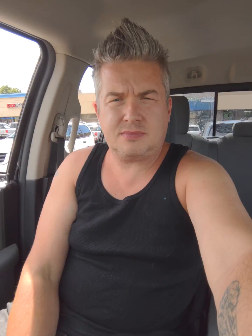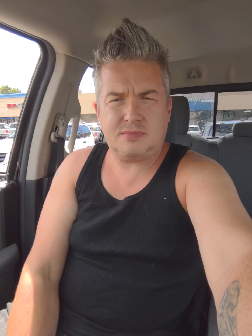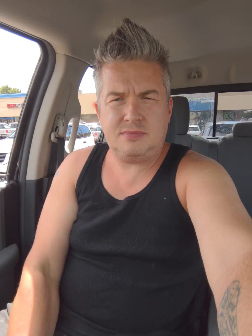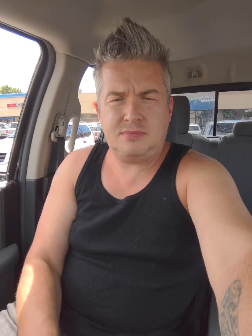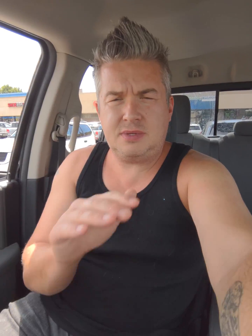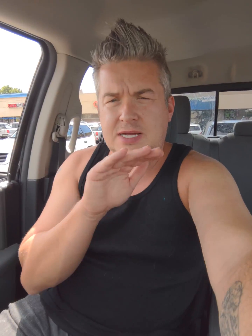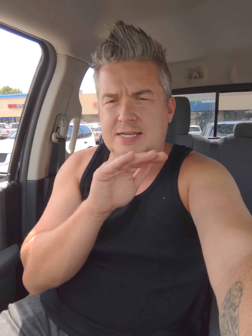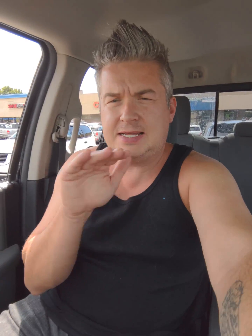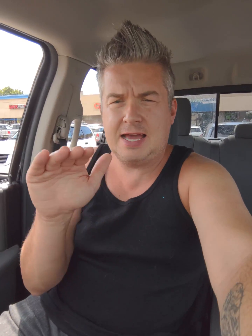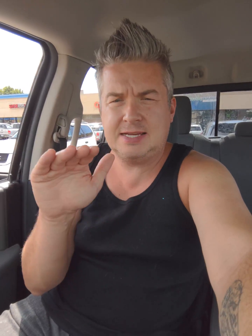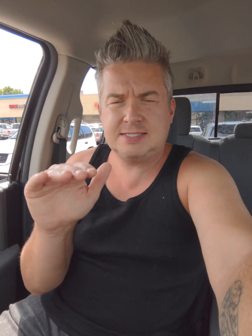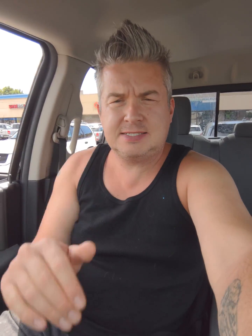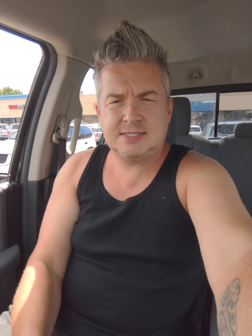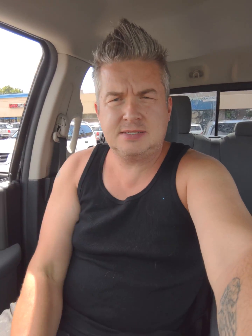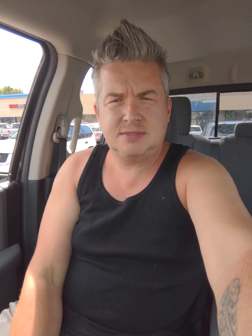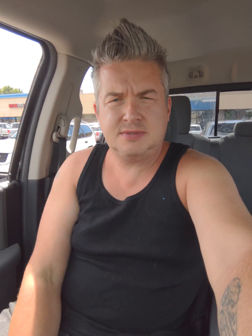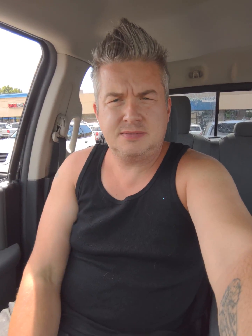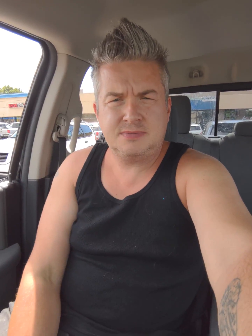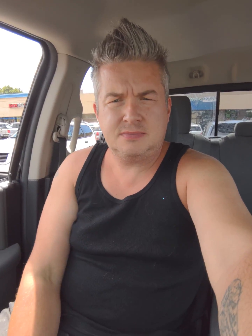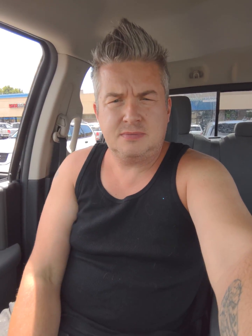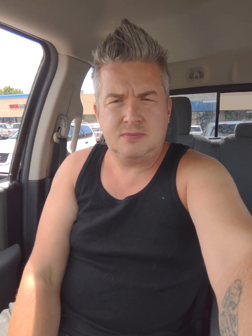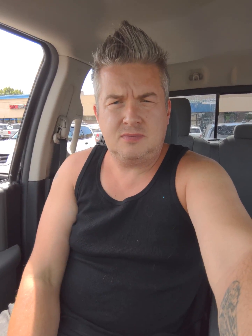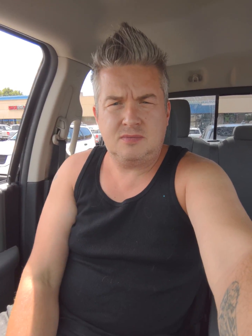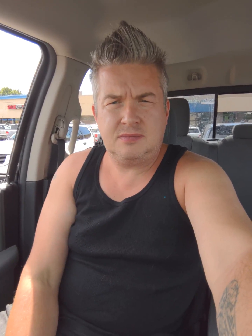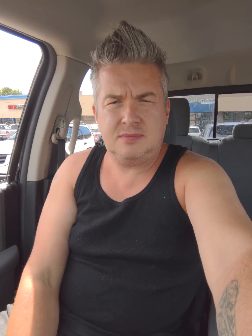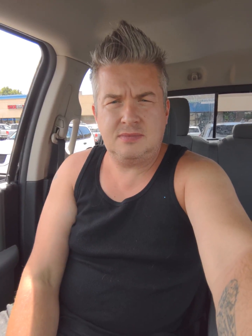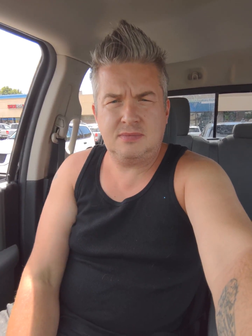nice